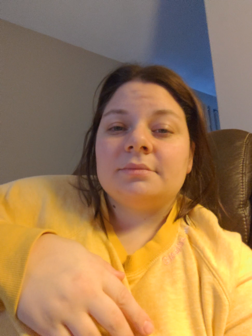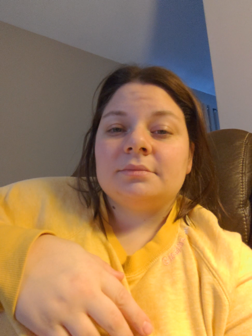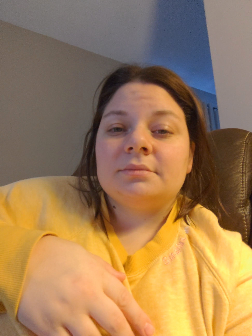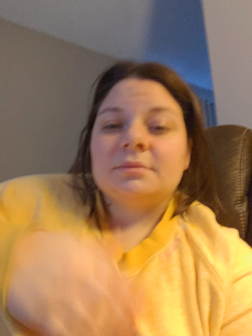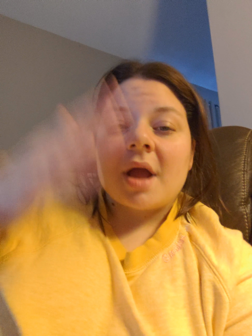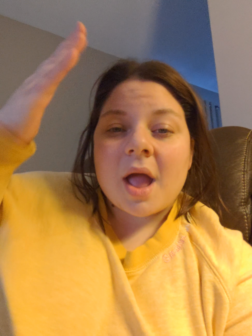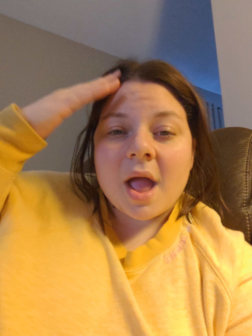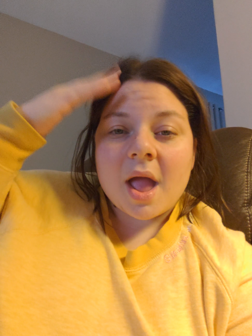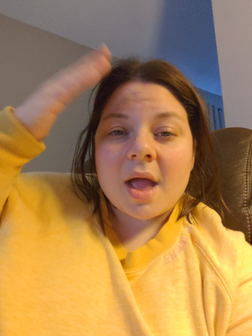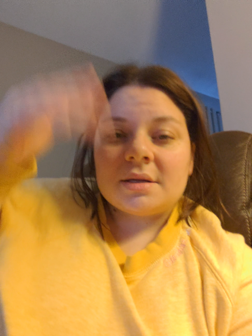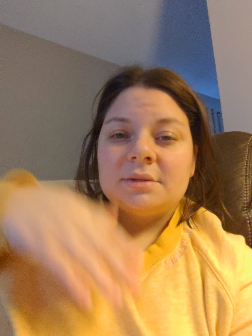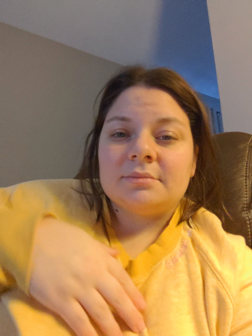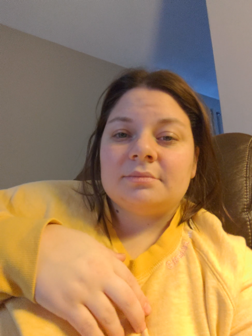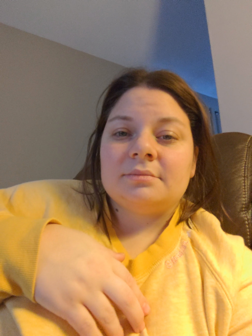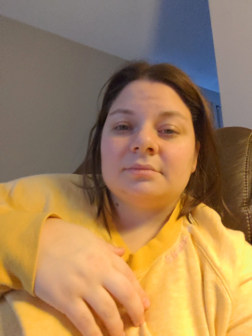hat